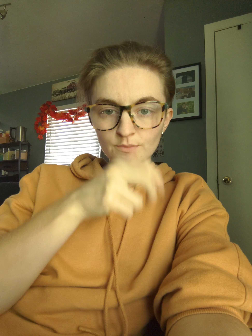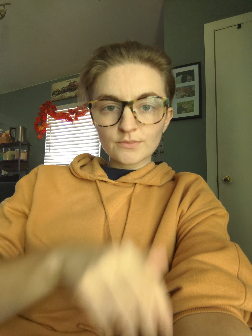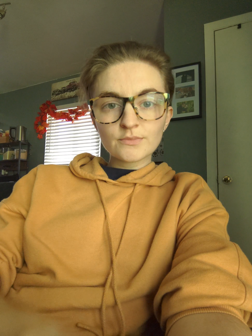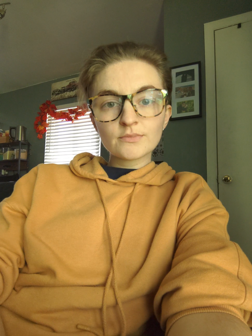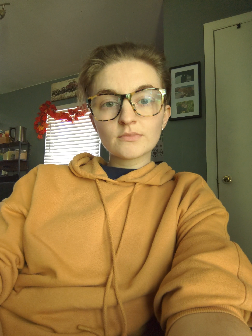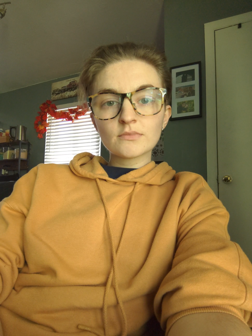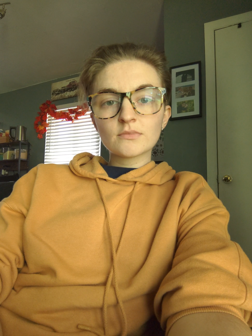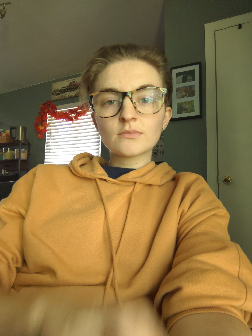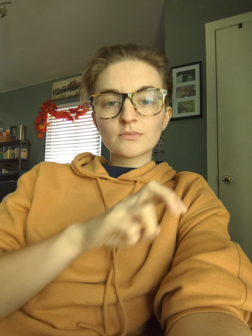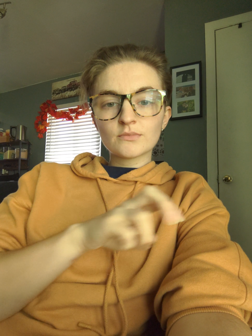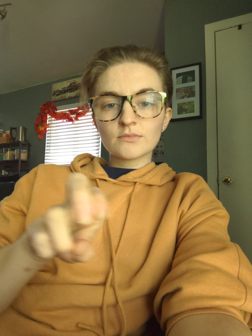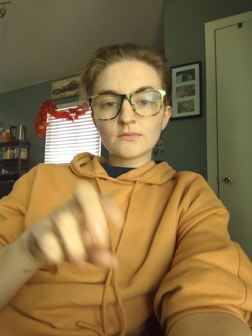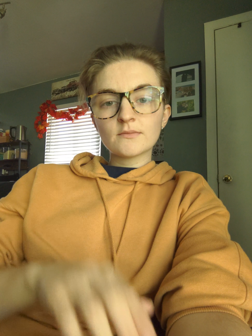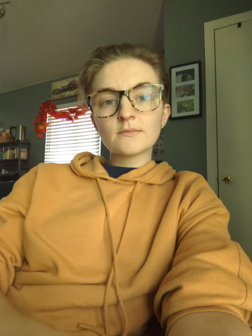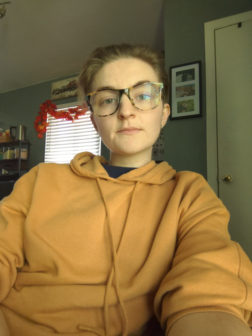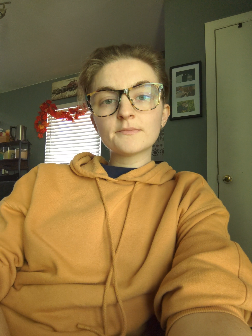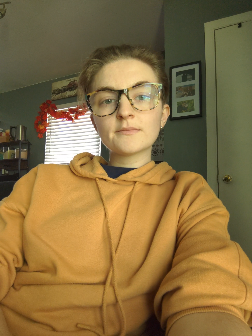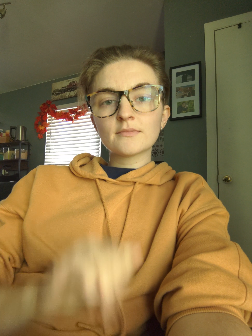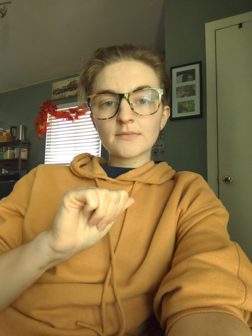bench